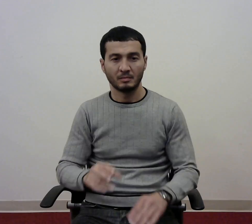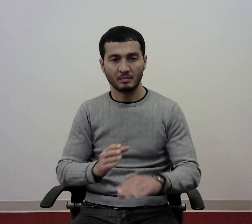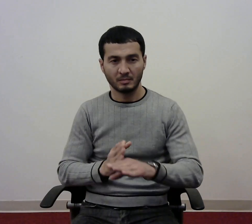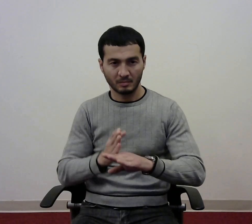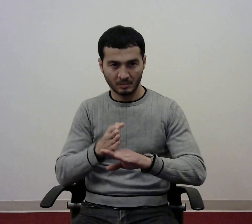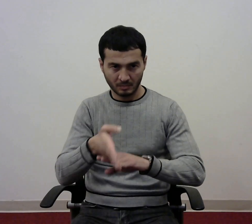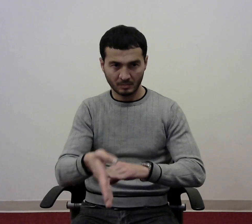müraciət